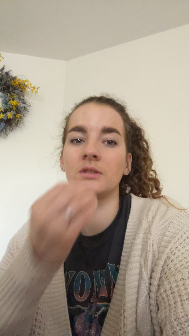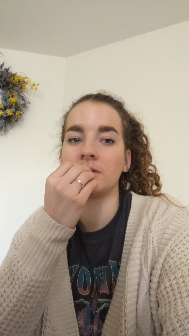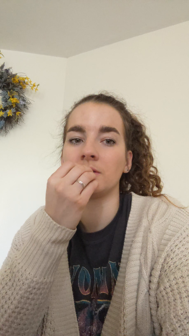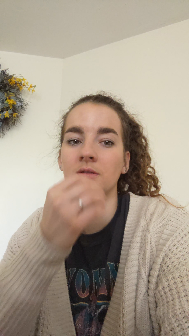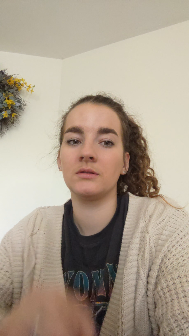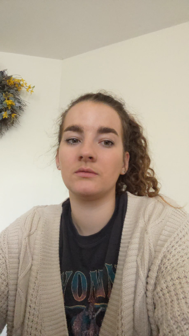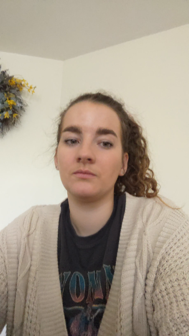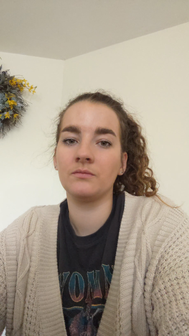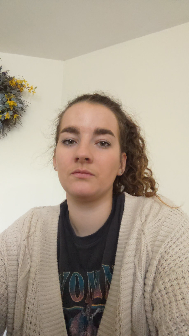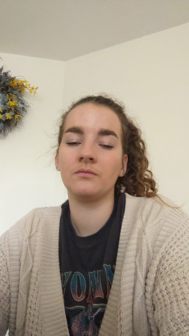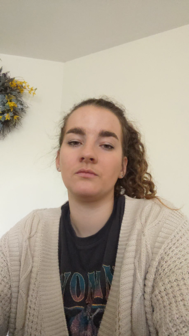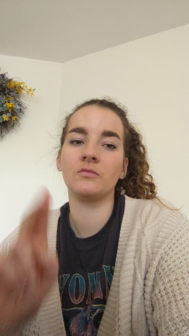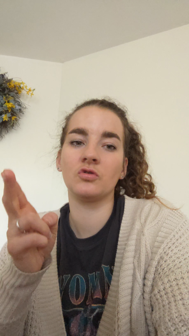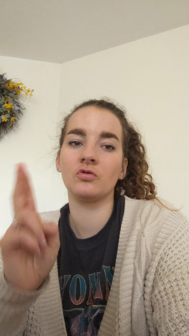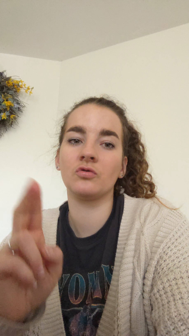hurry